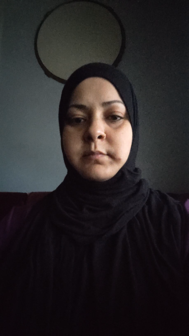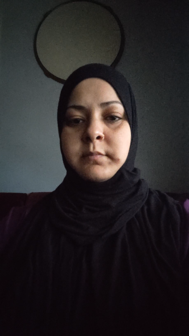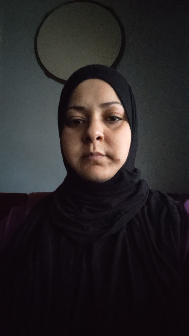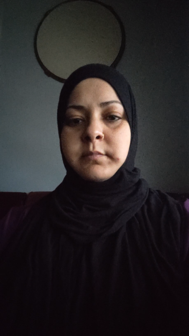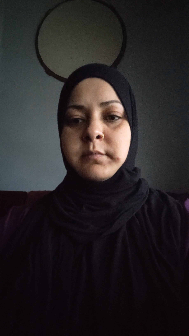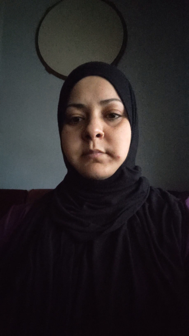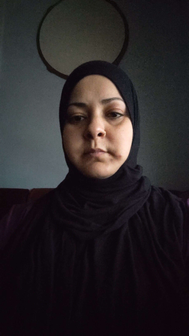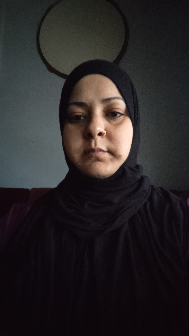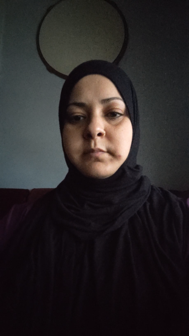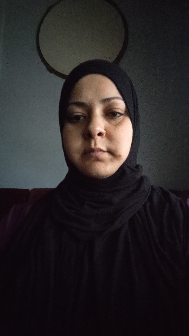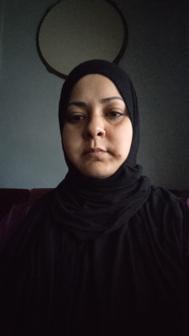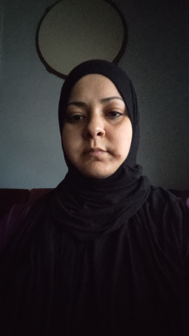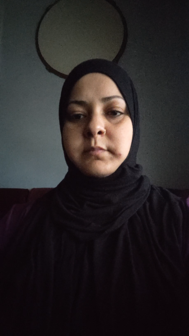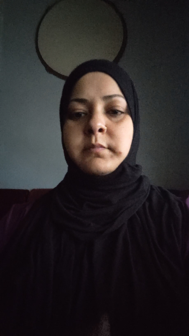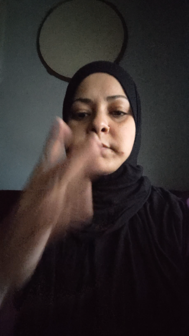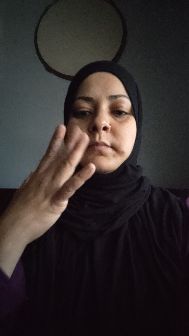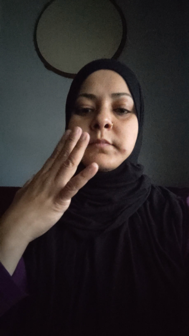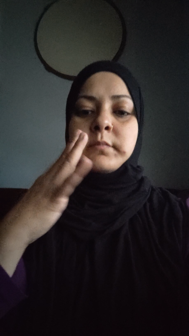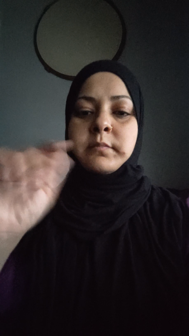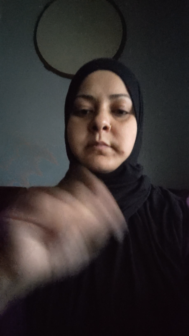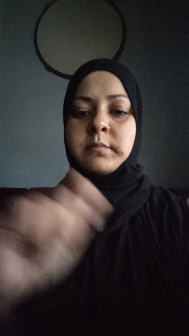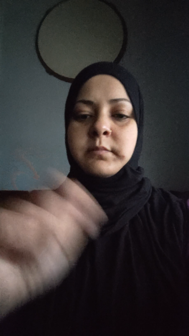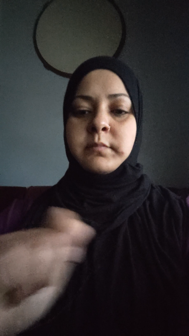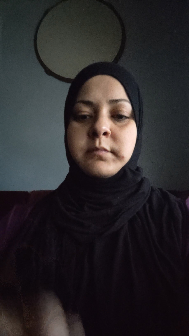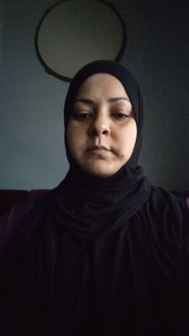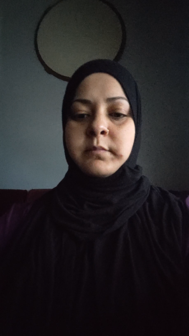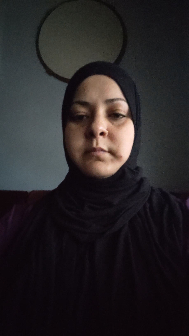crayon